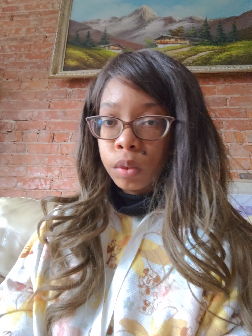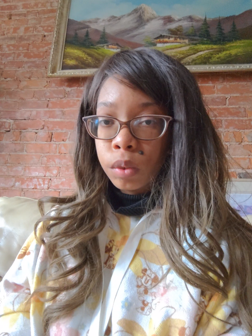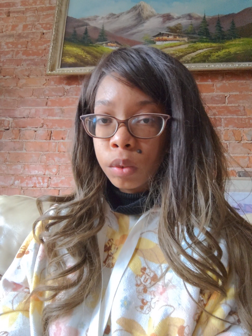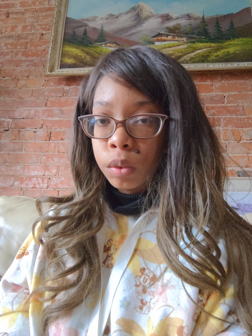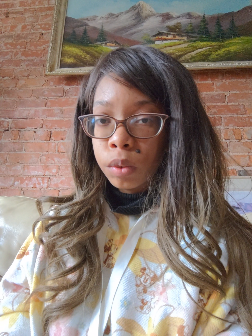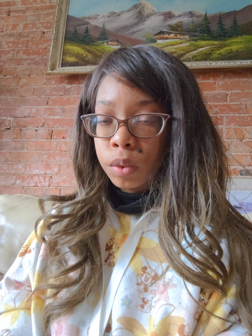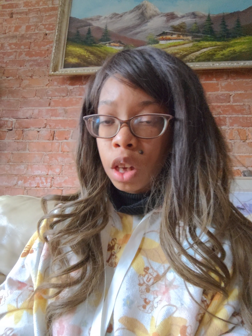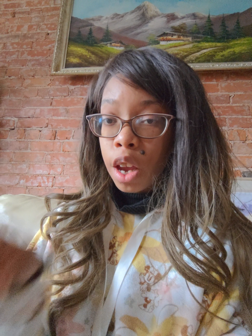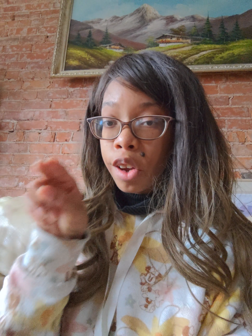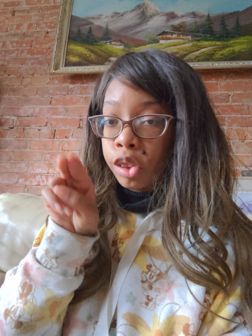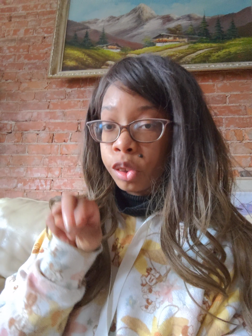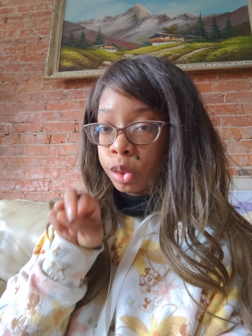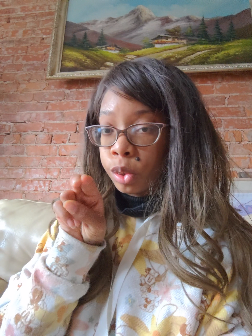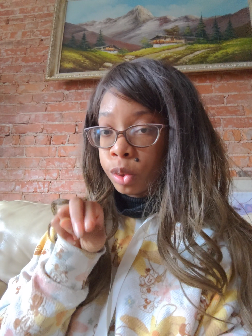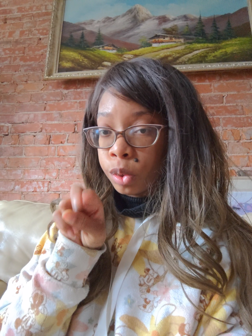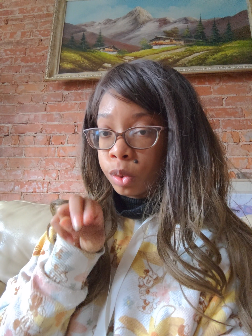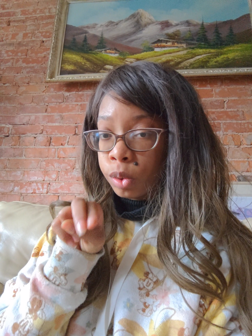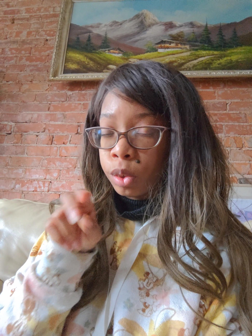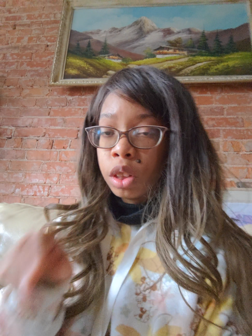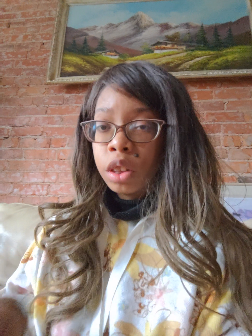chair